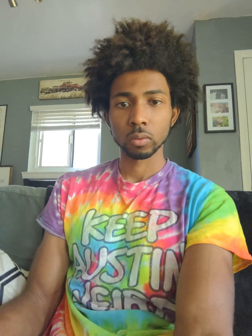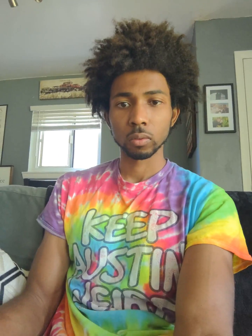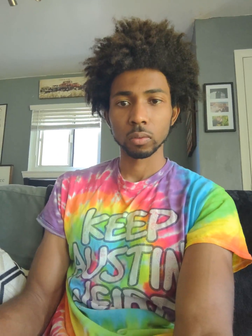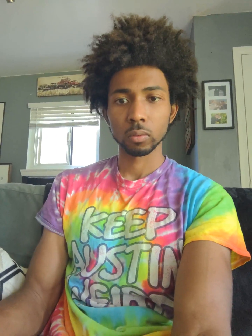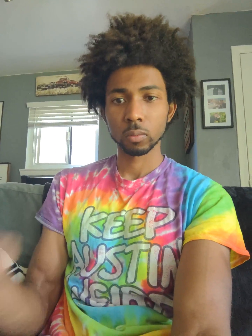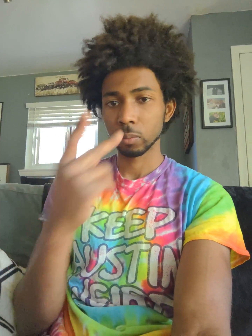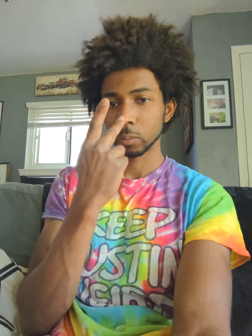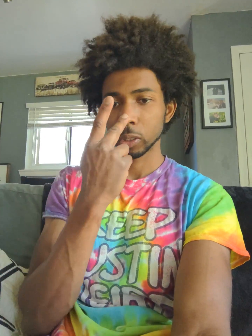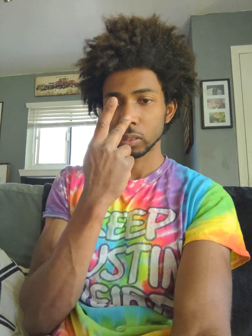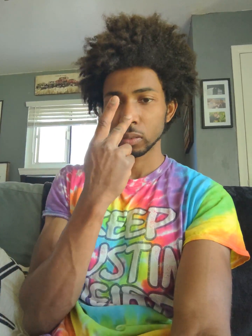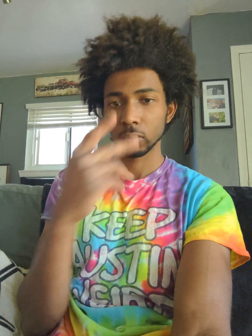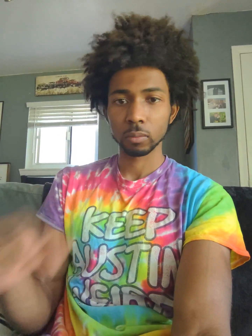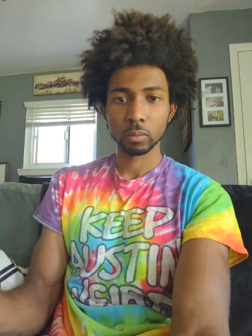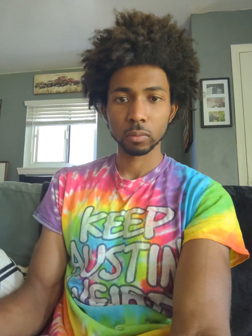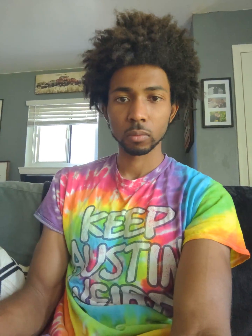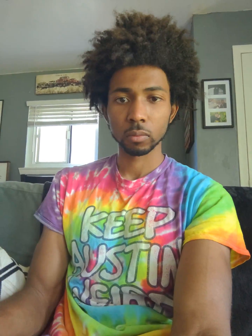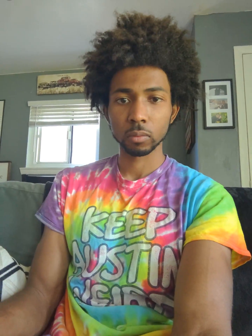penis